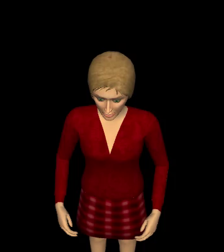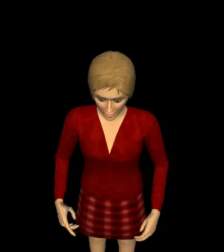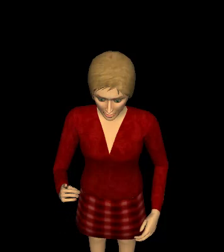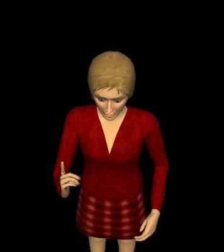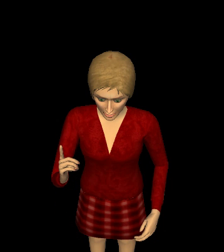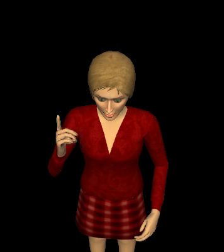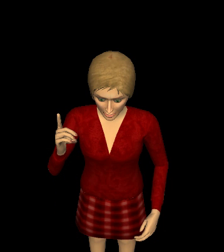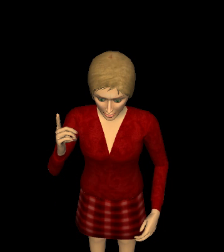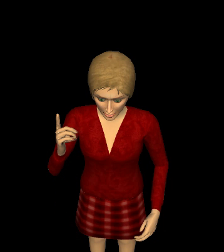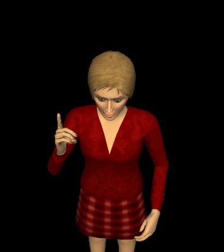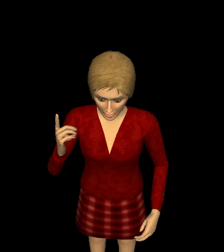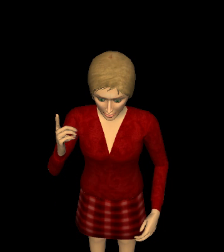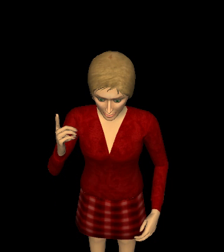الله